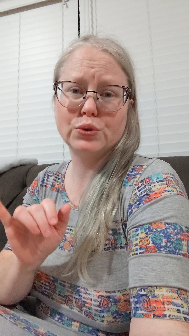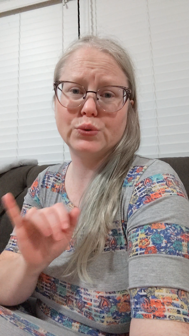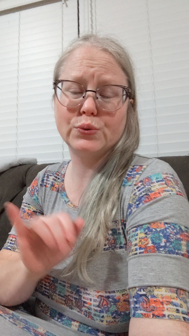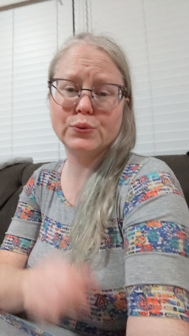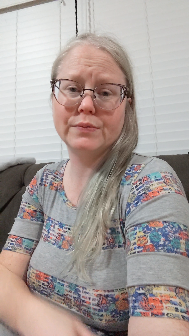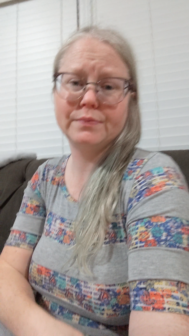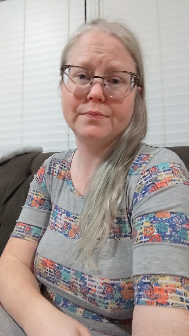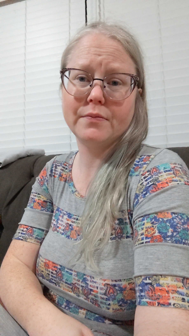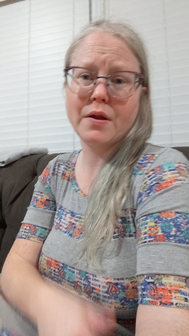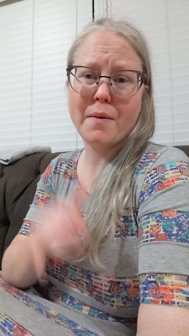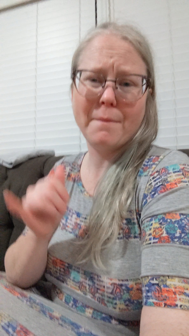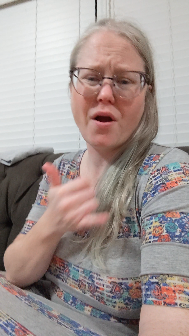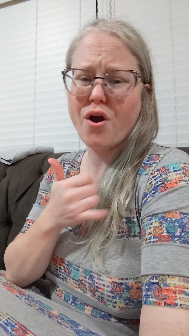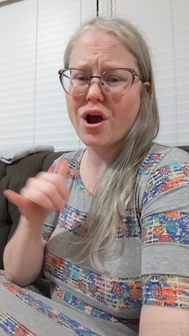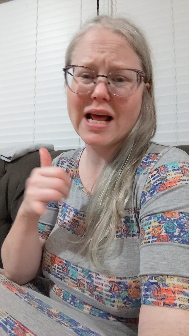party